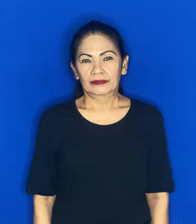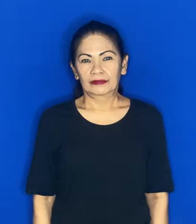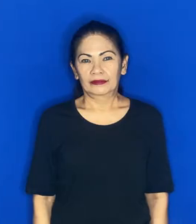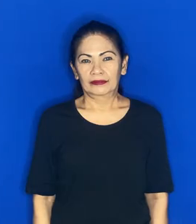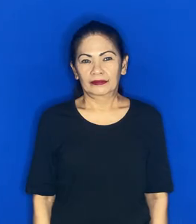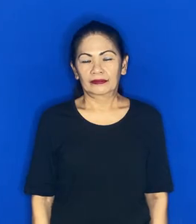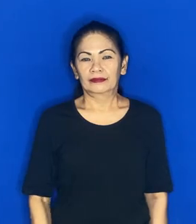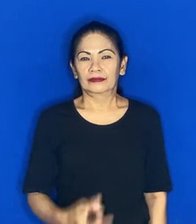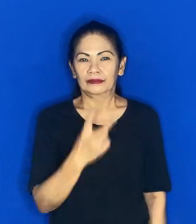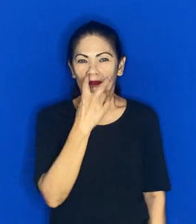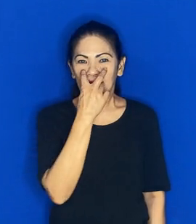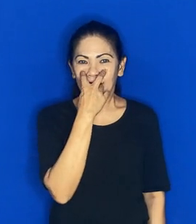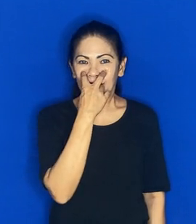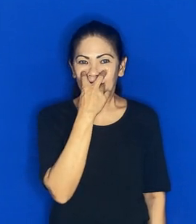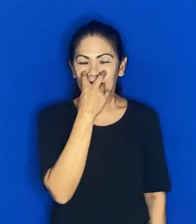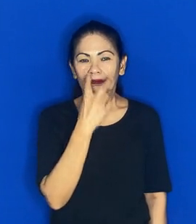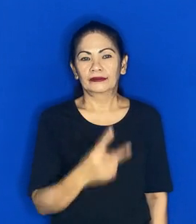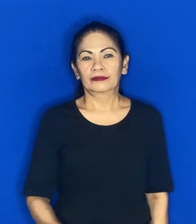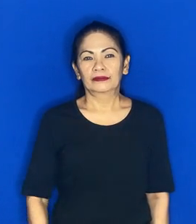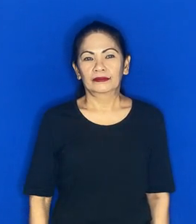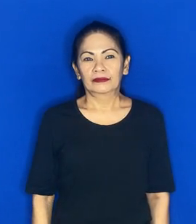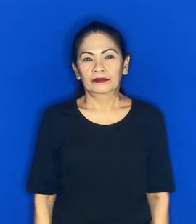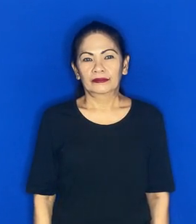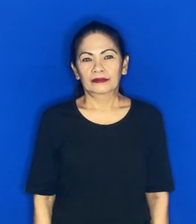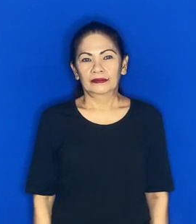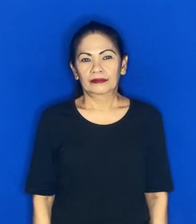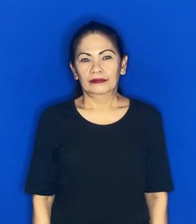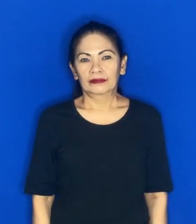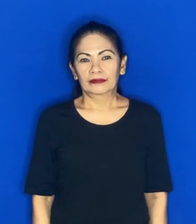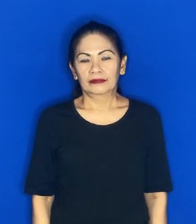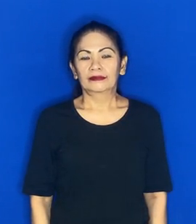blind